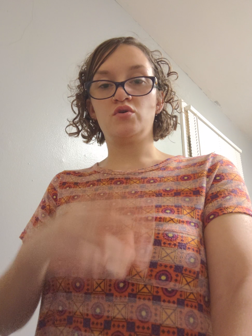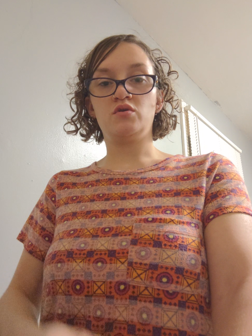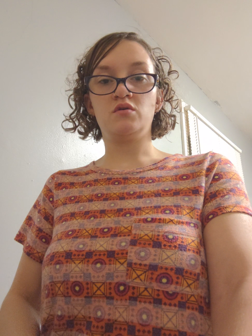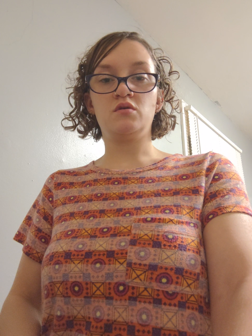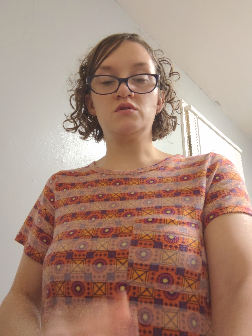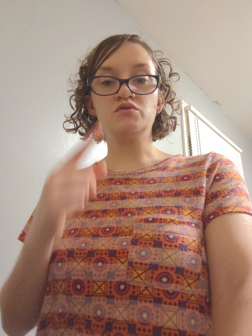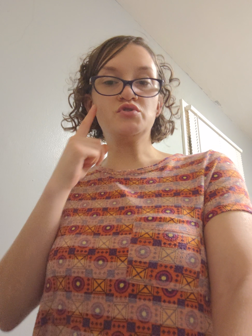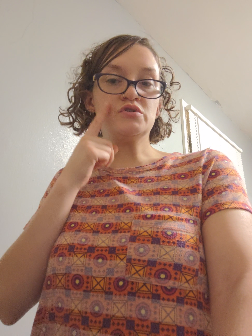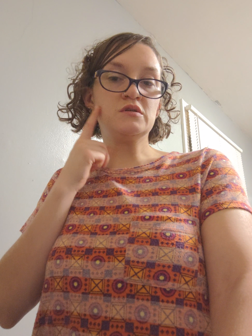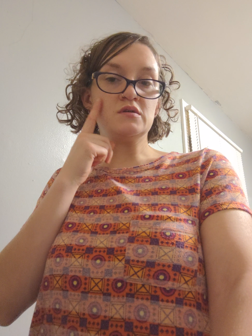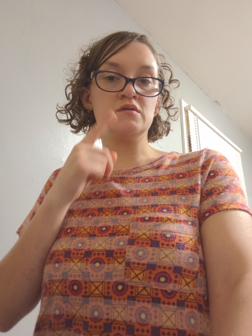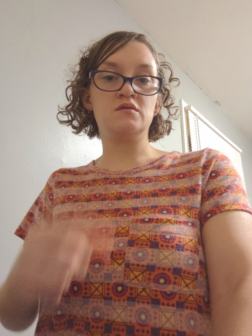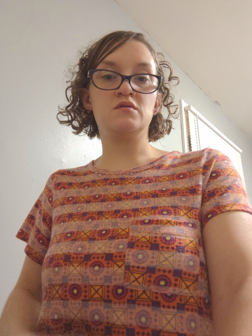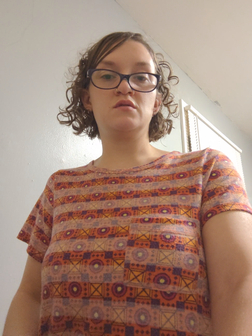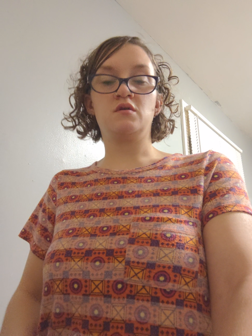cheek